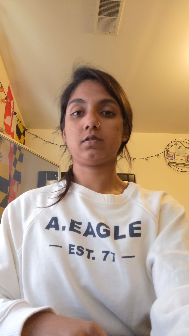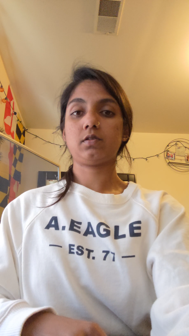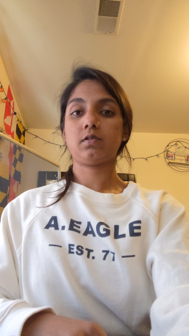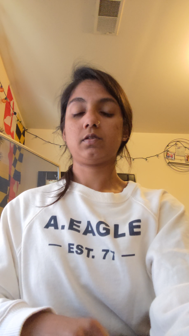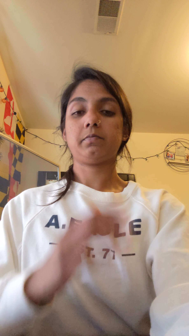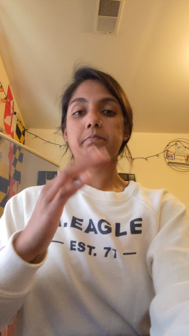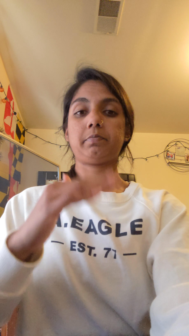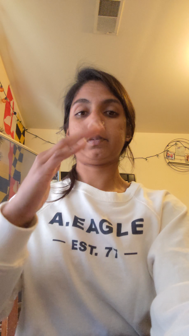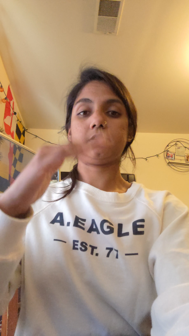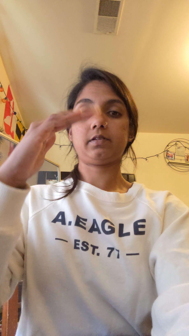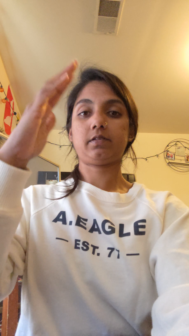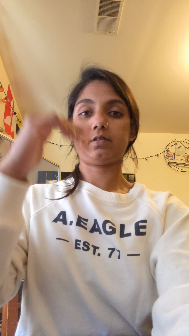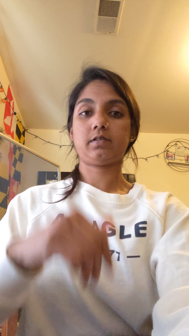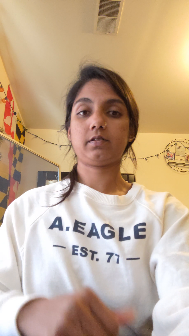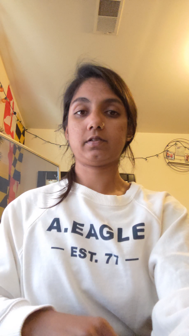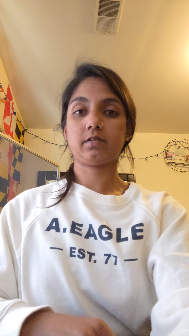build